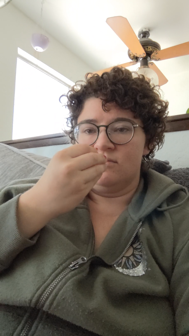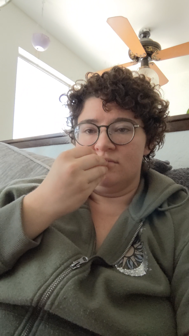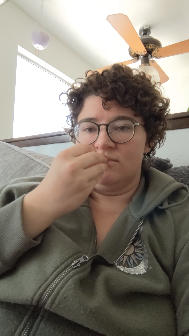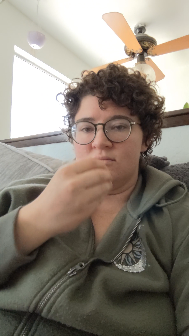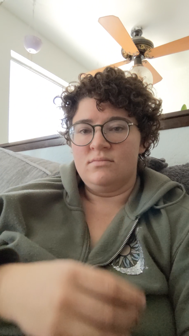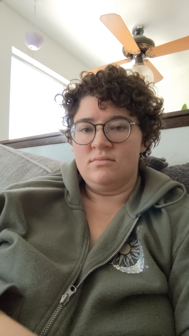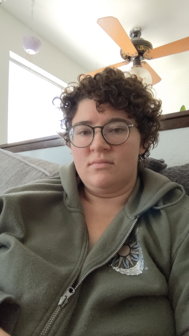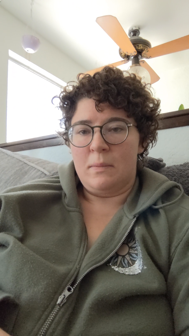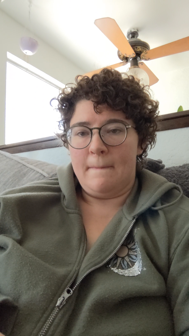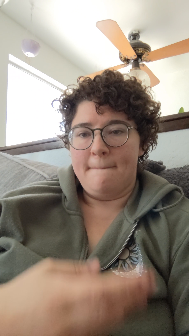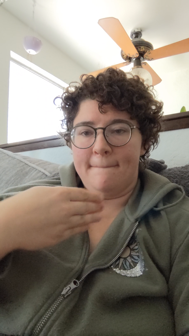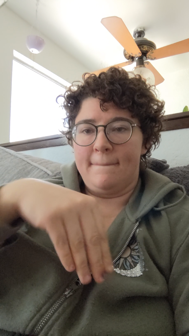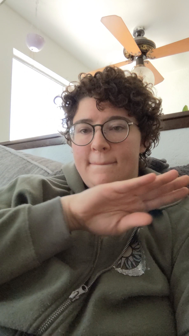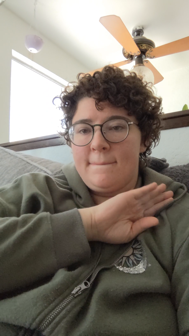scarf